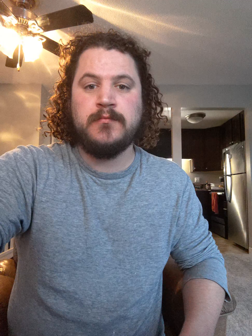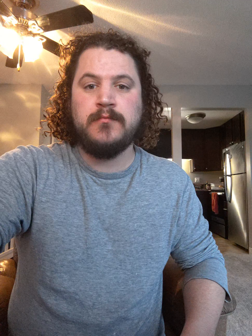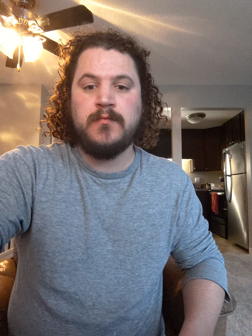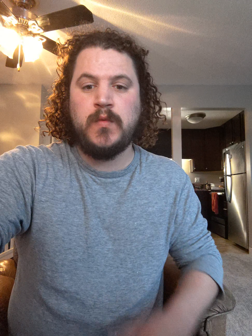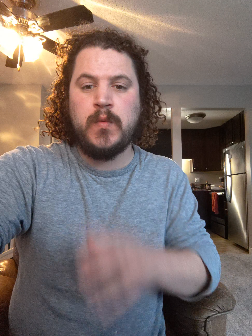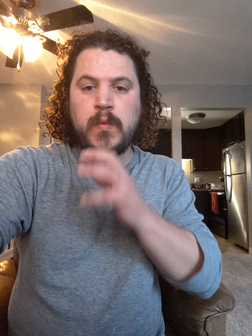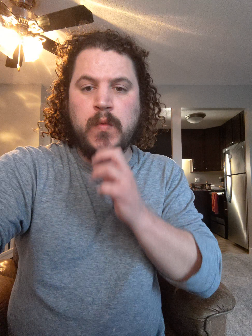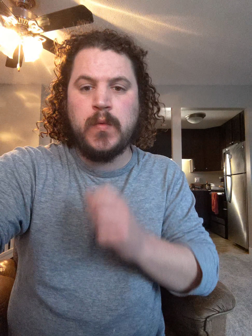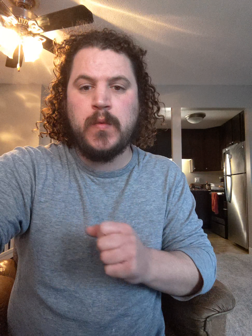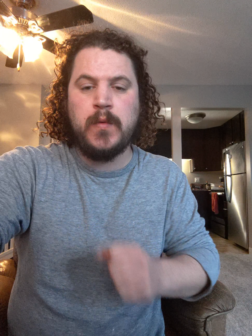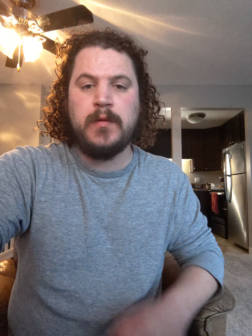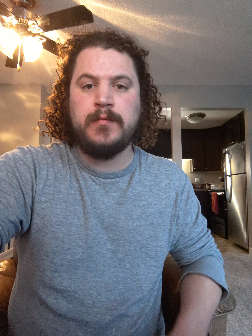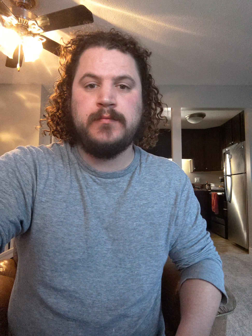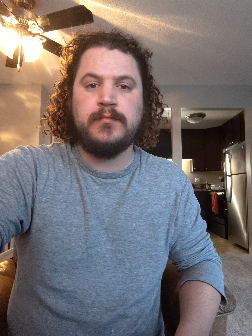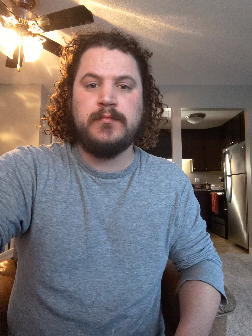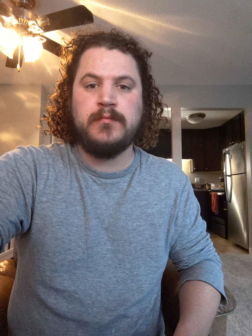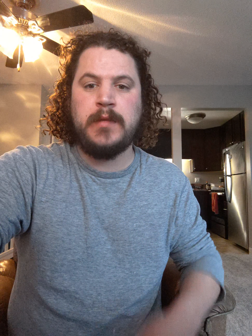old